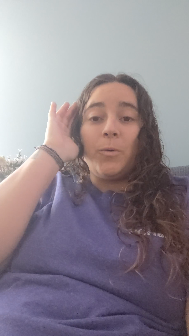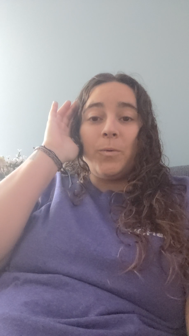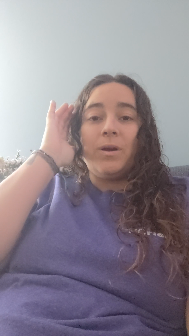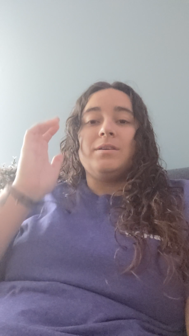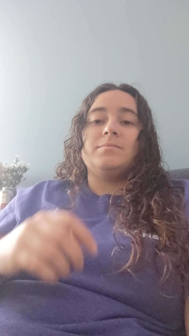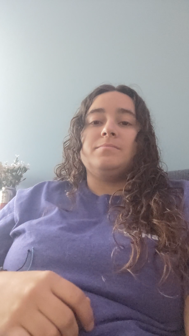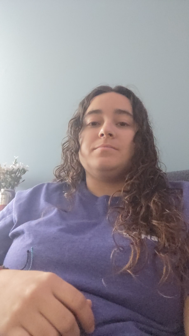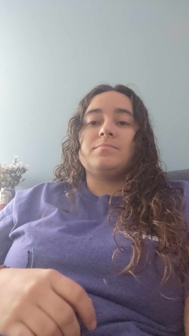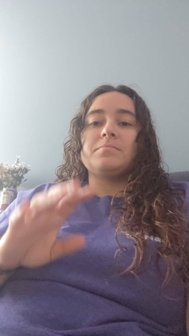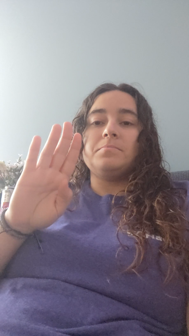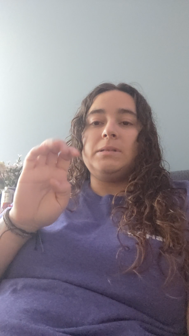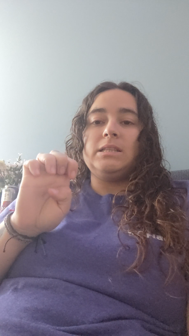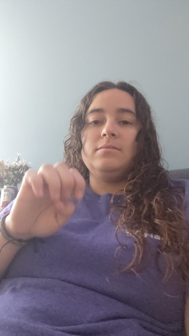be